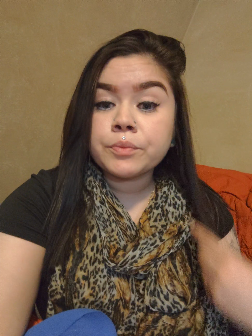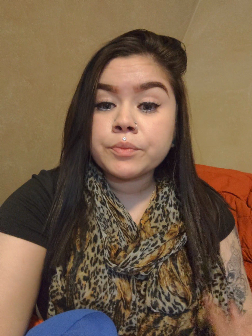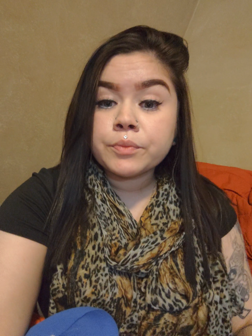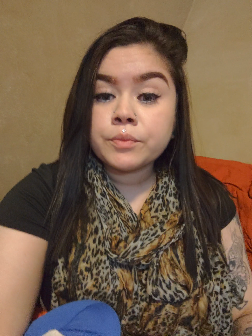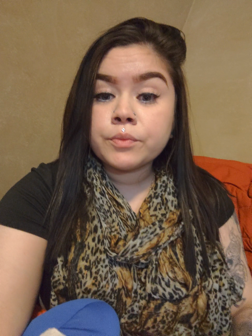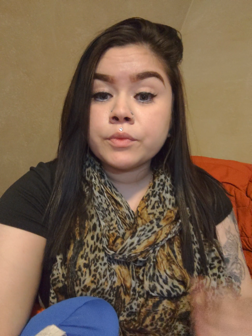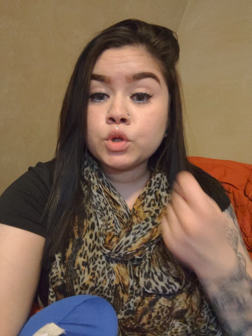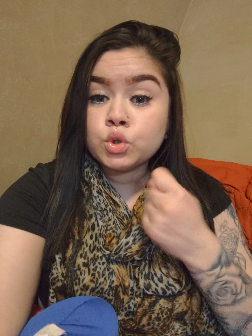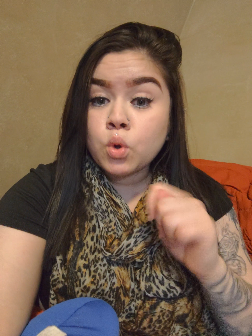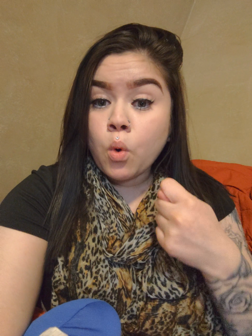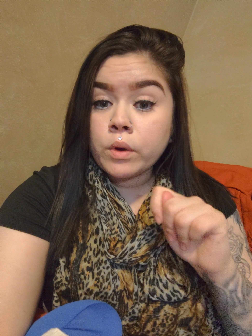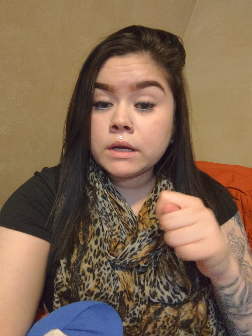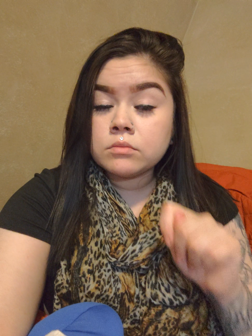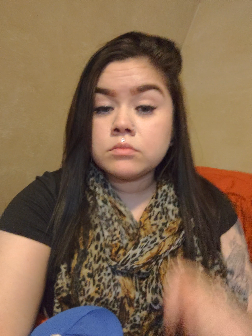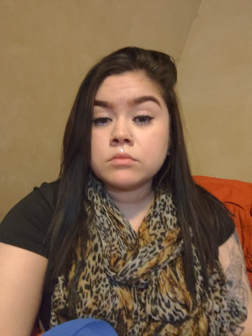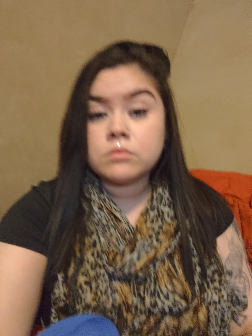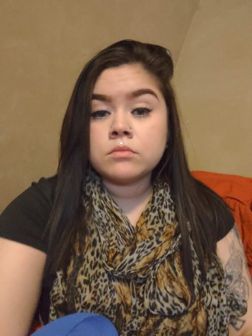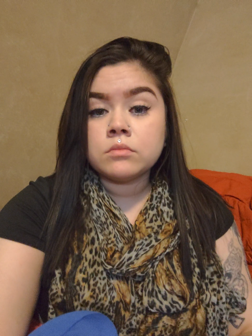toy